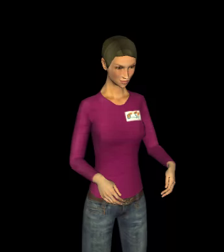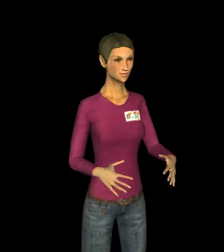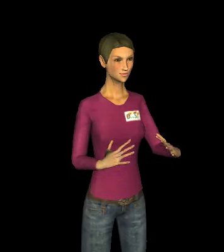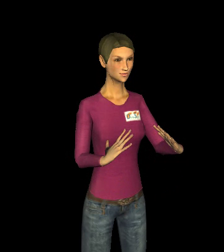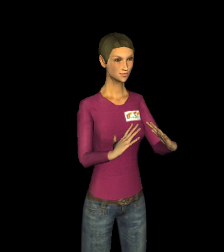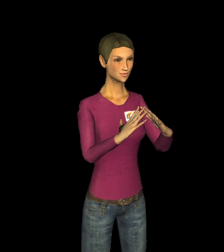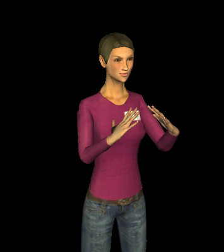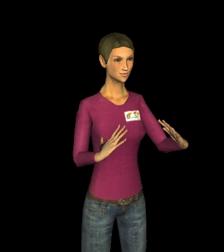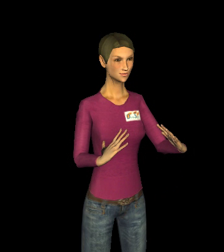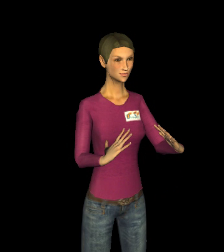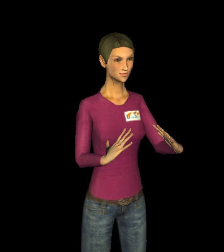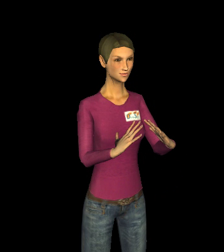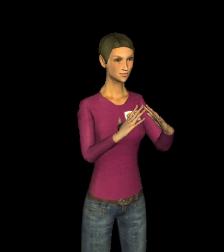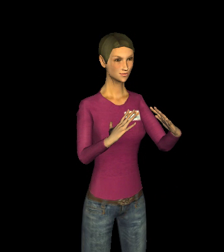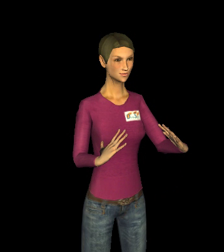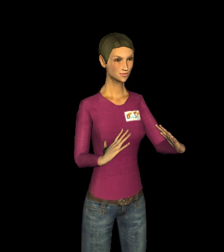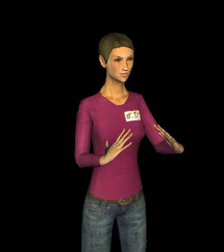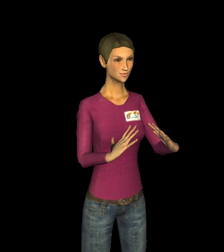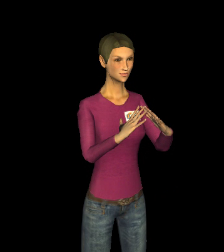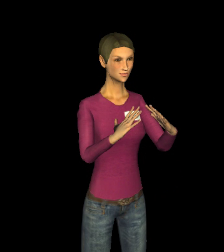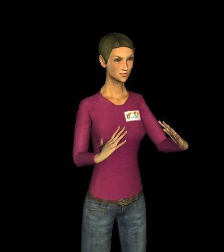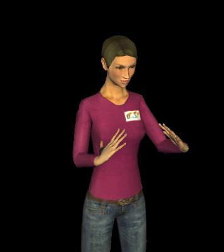معركة